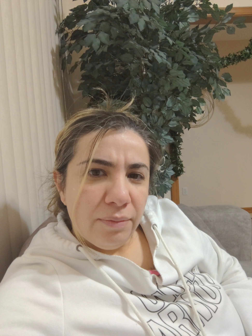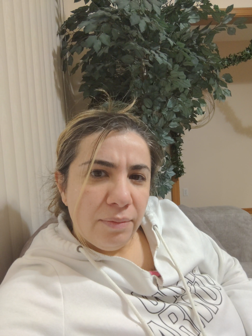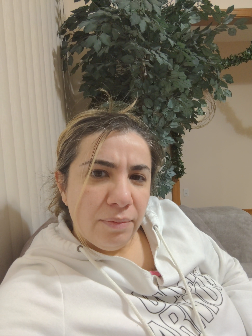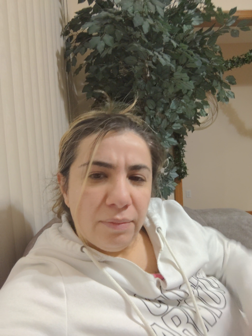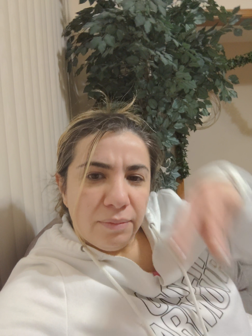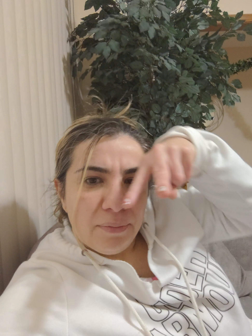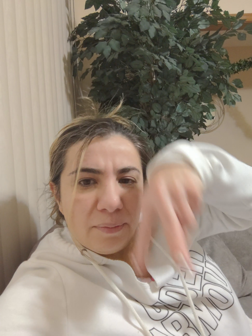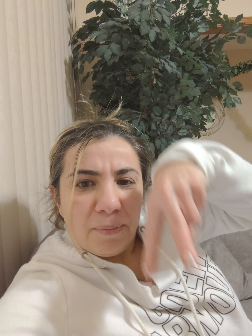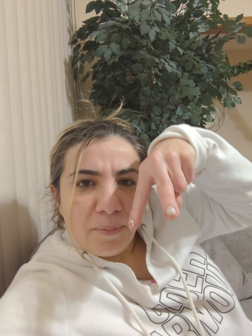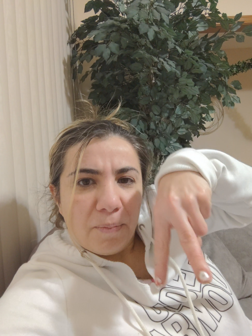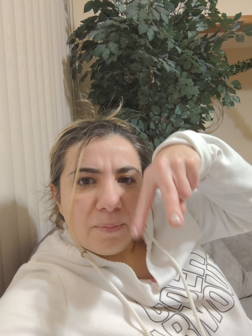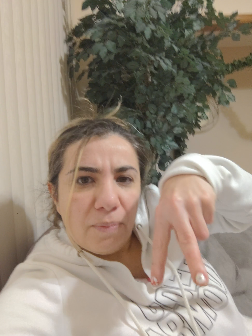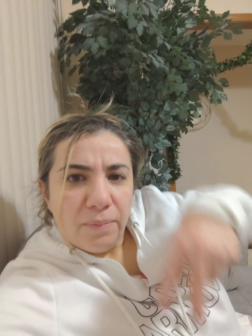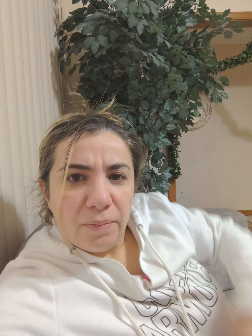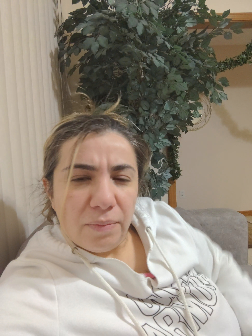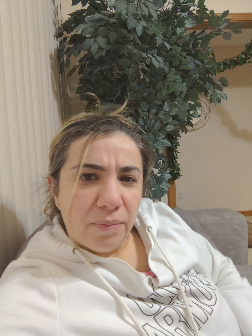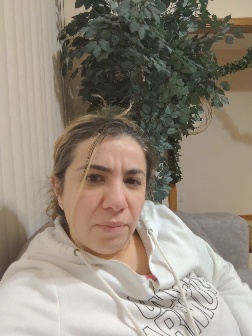napkin